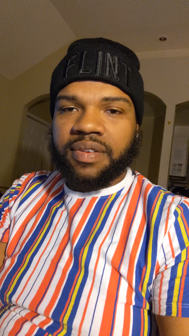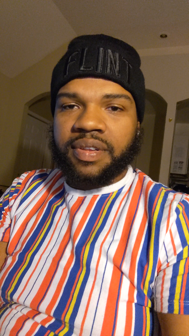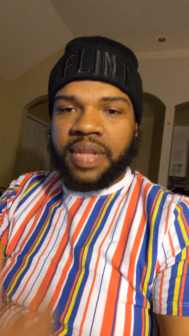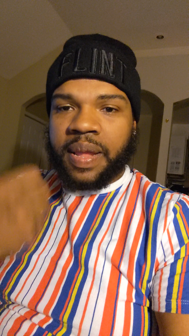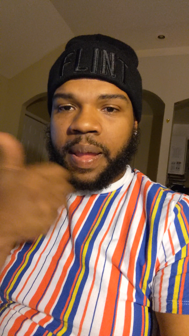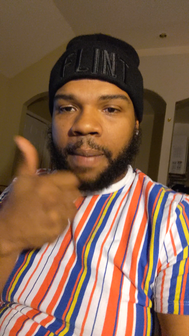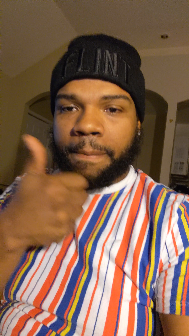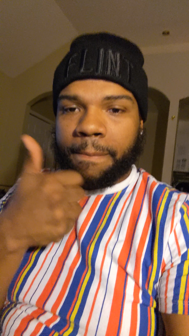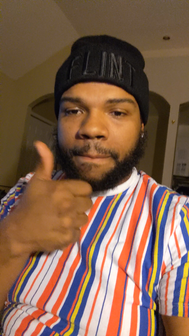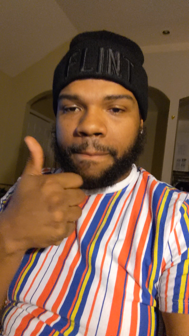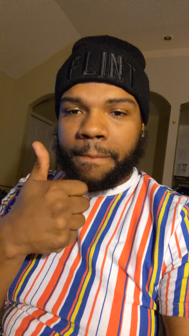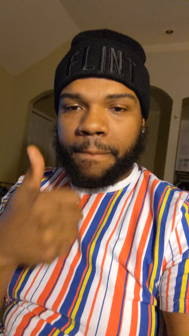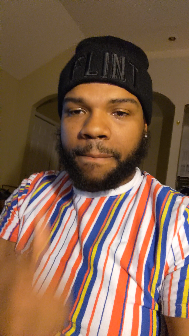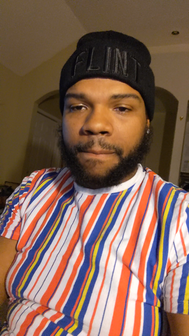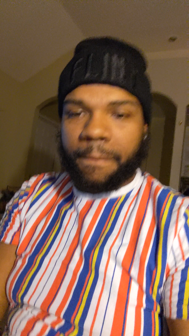game